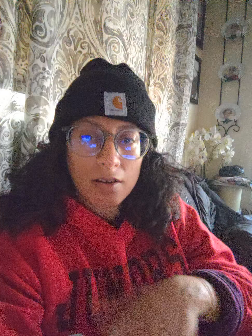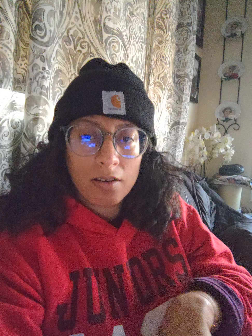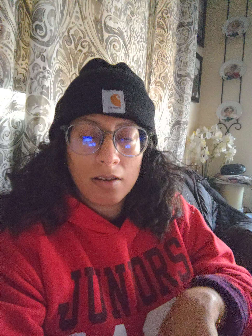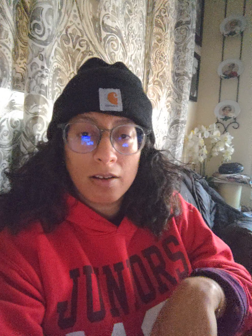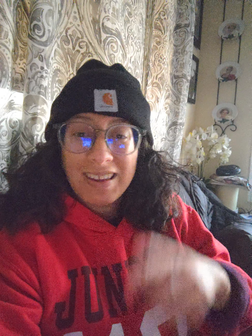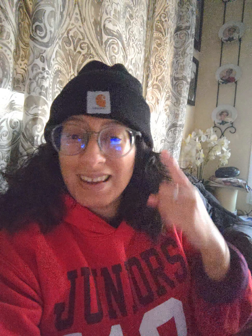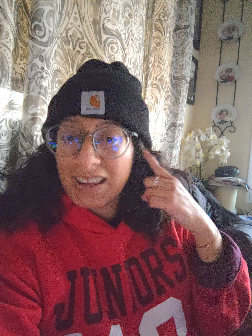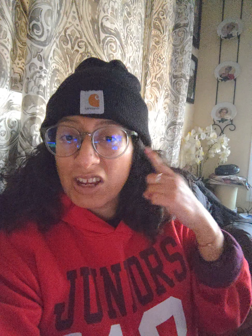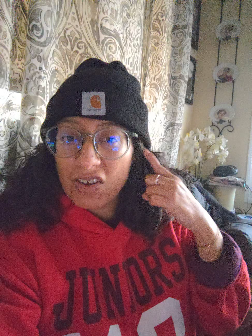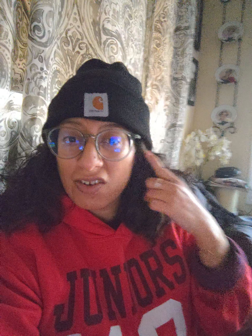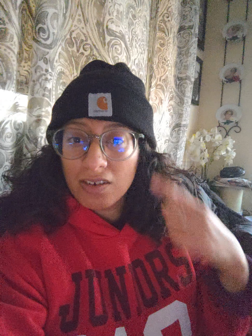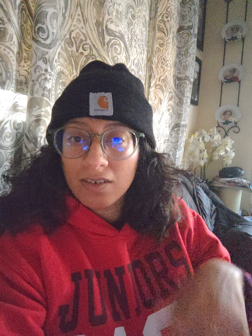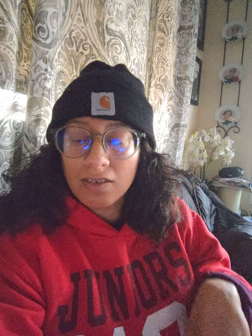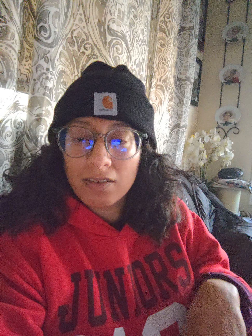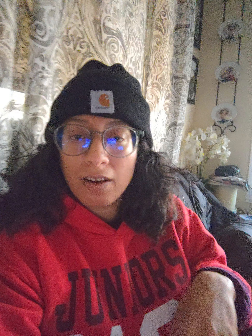ear